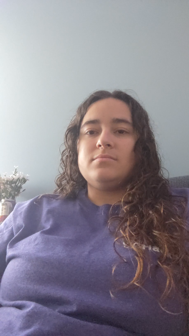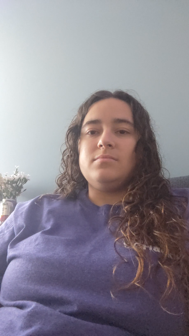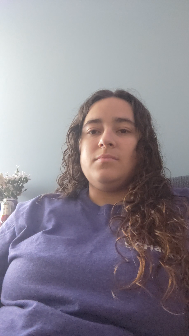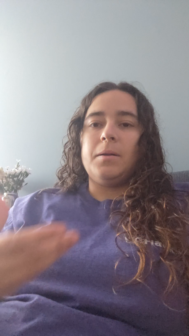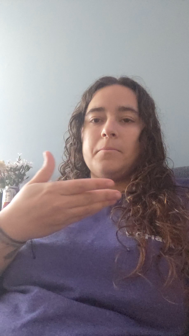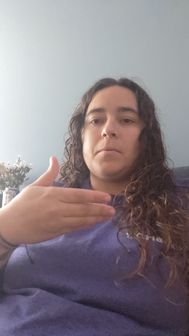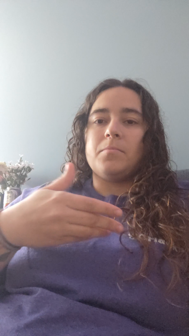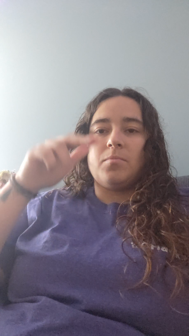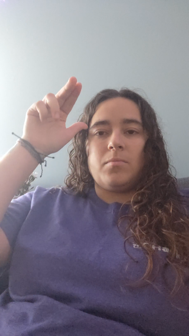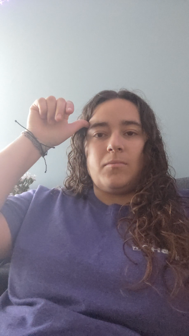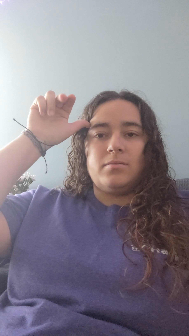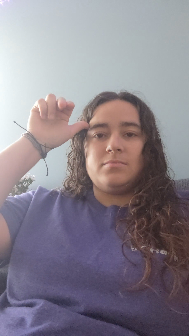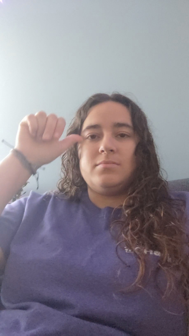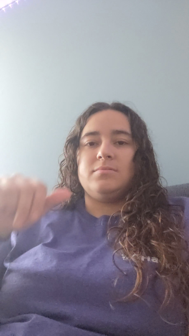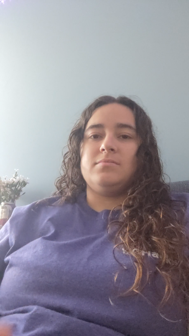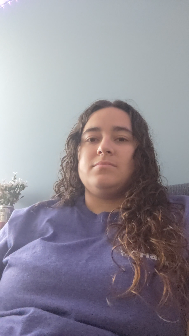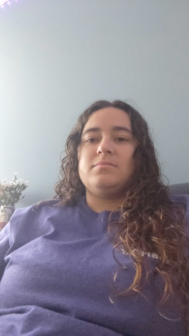pony